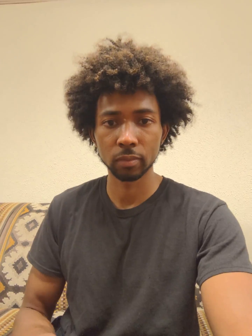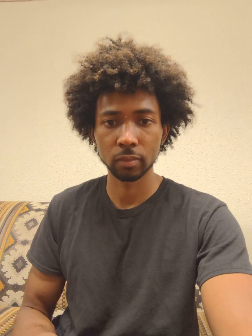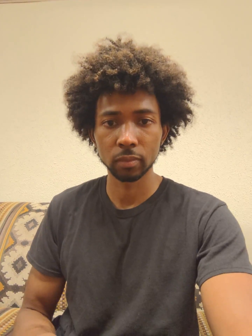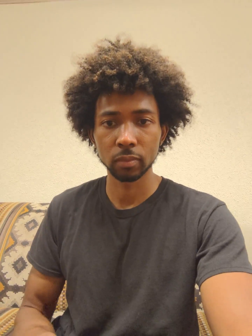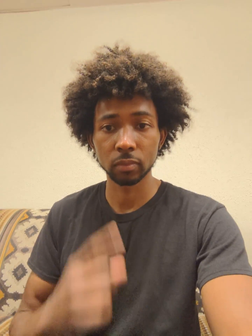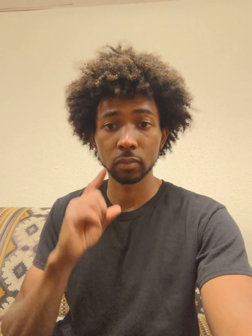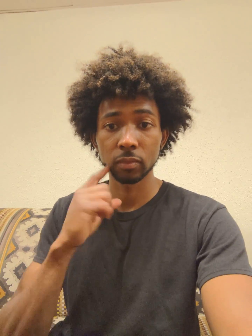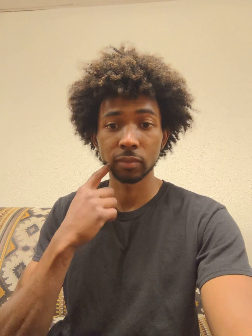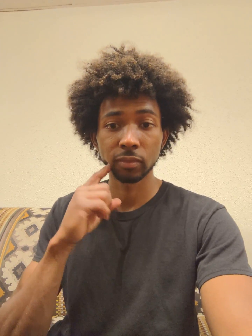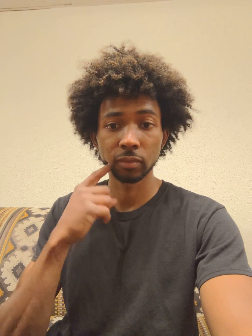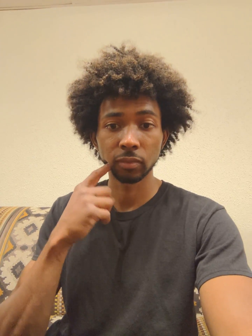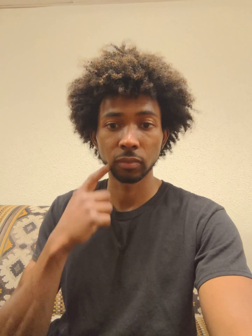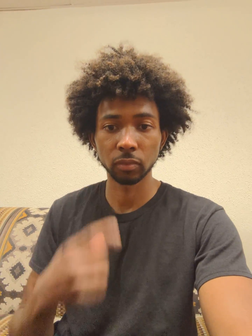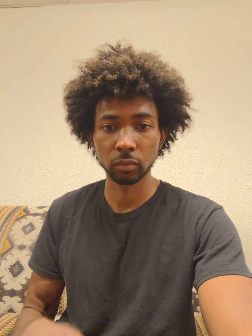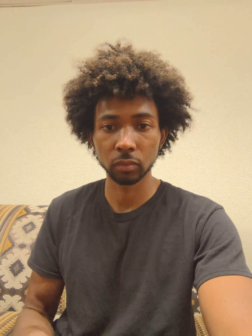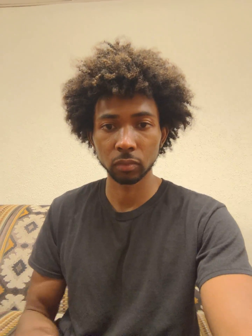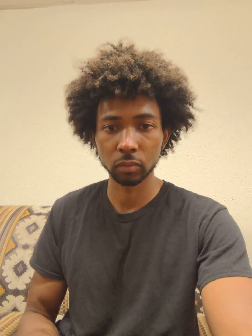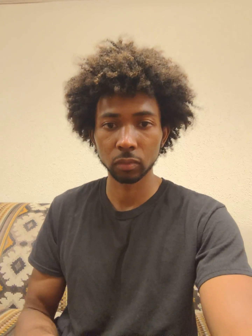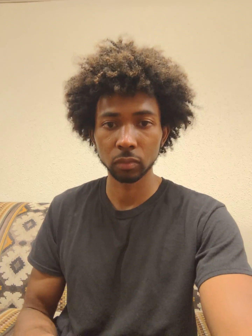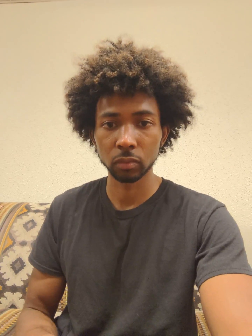candy